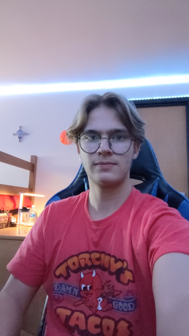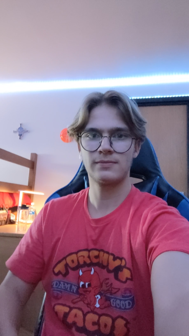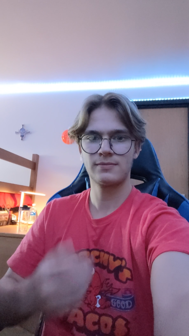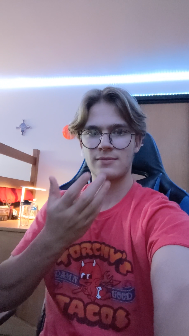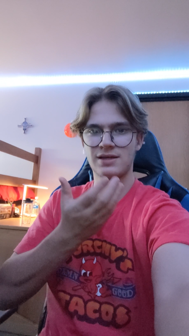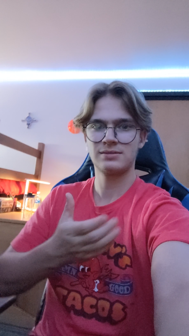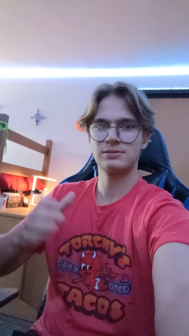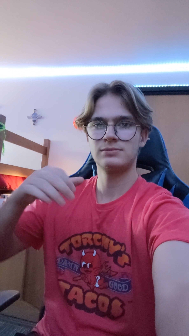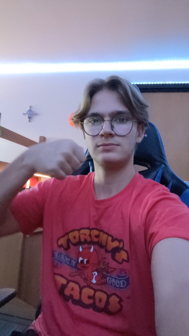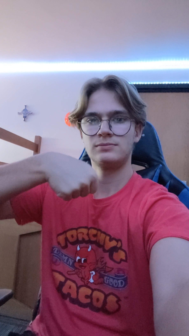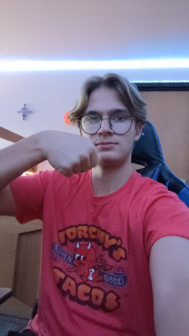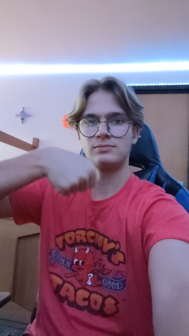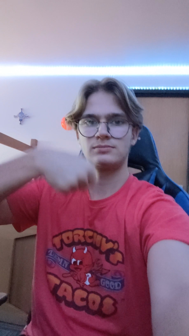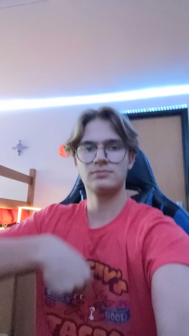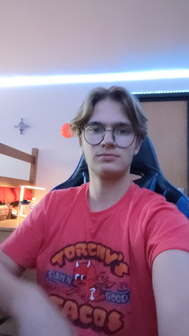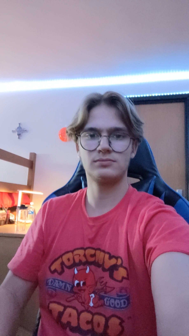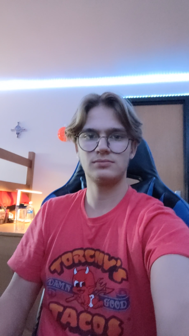basket